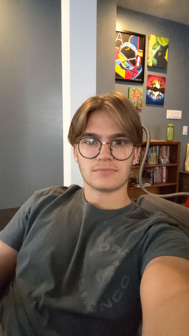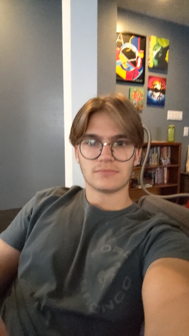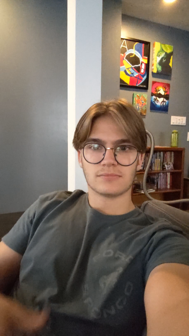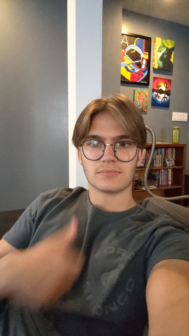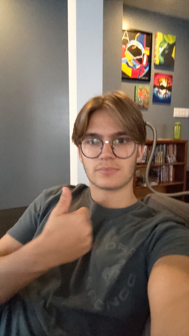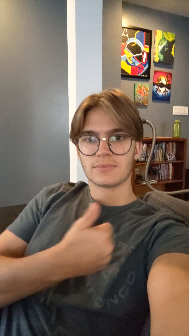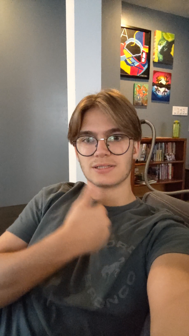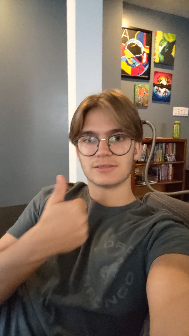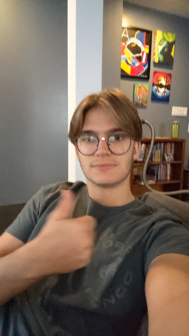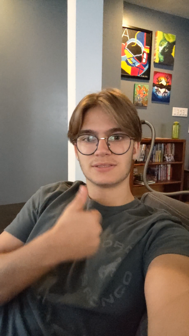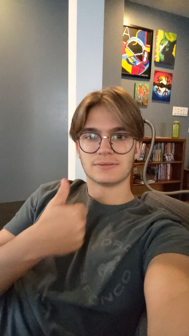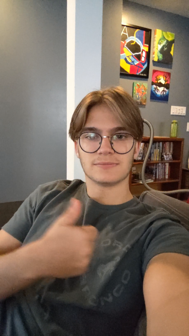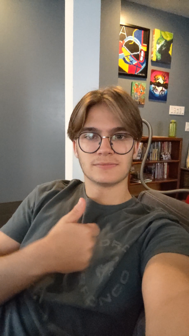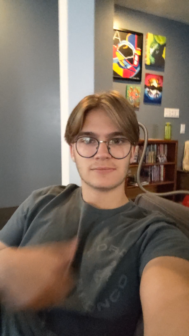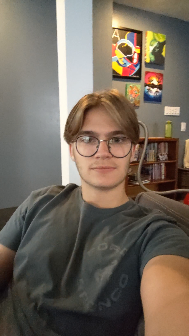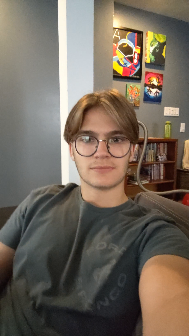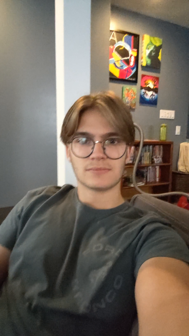basement